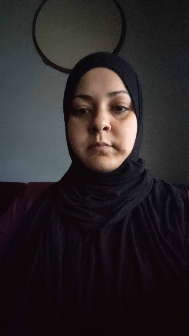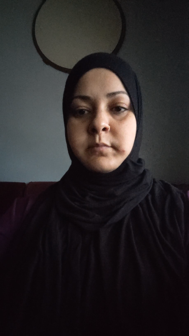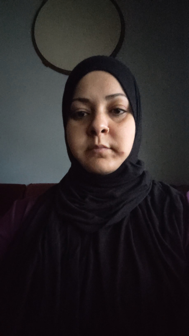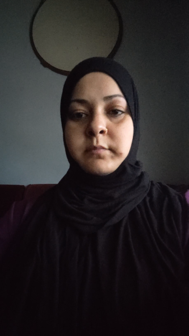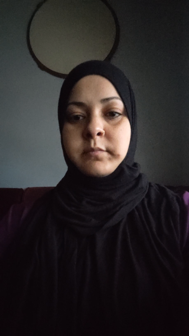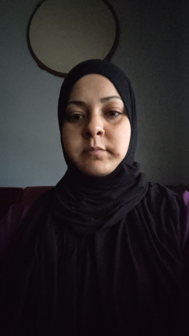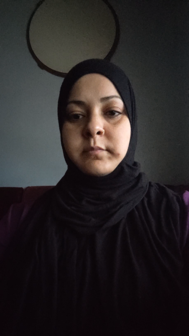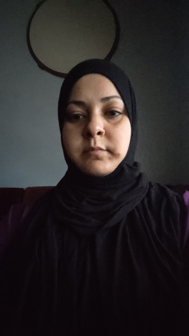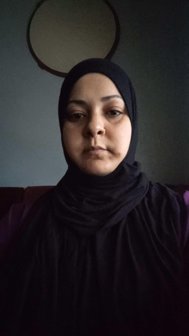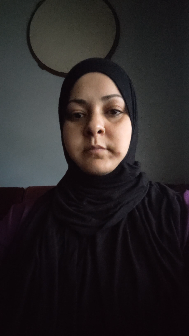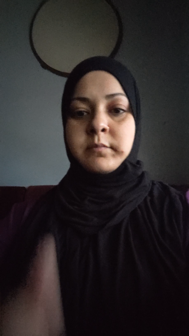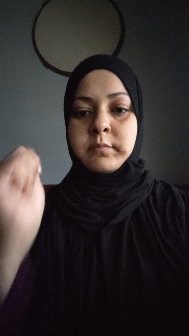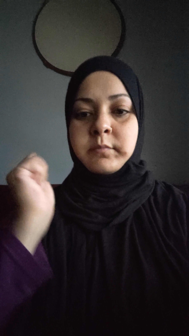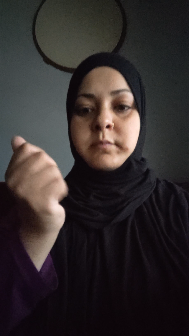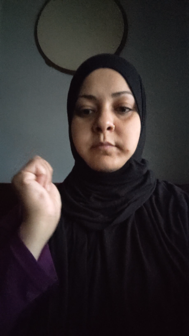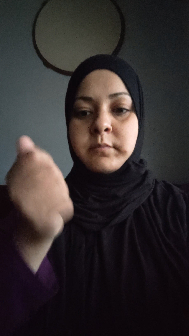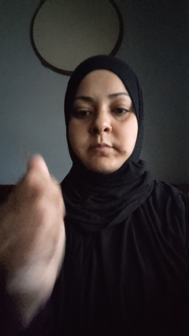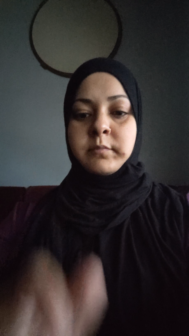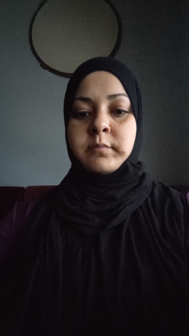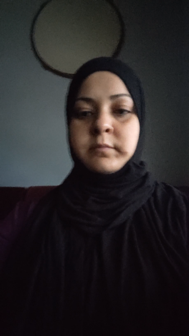bat